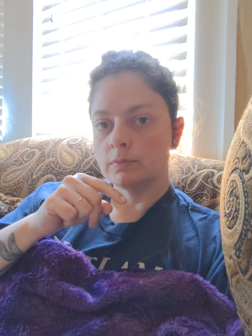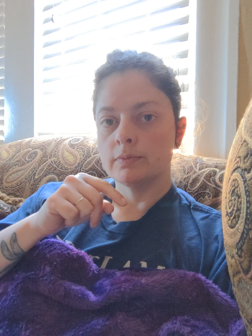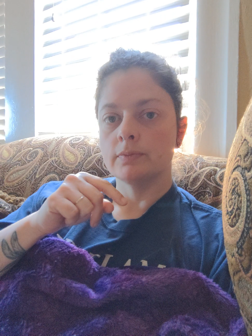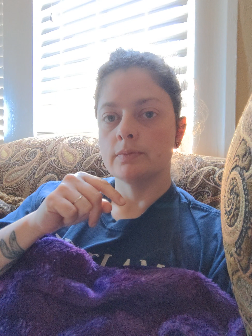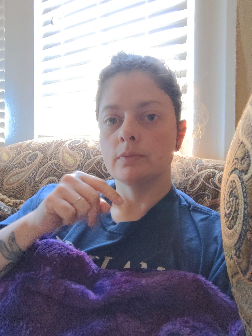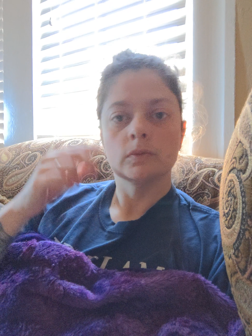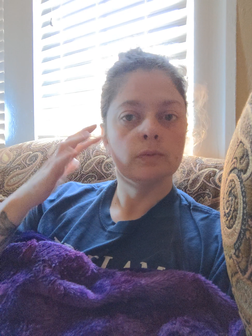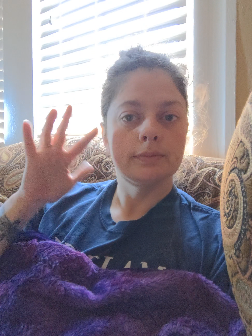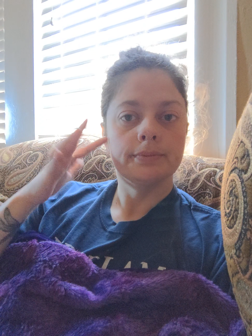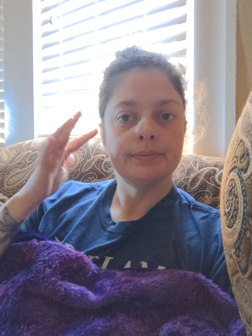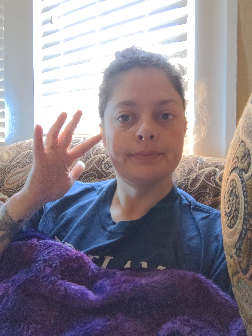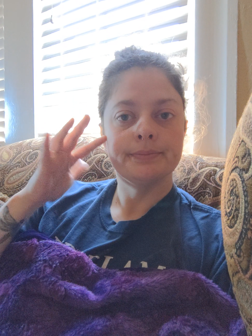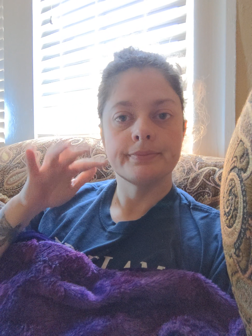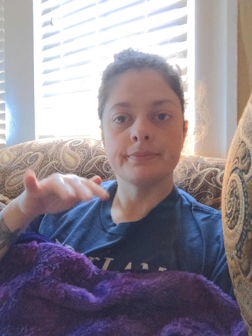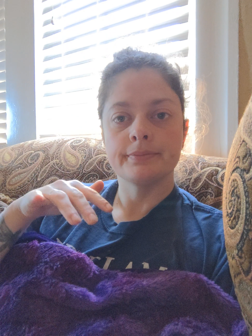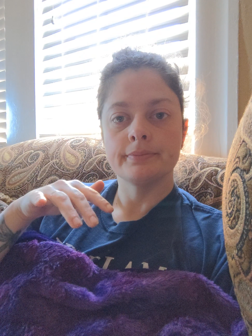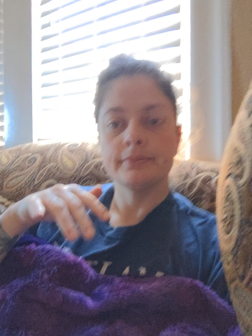noisy